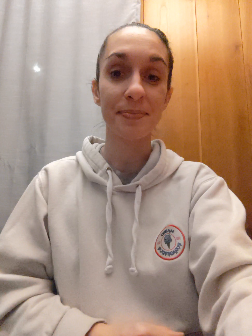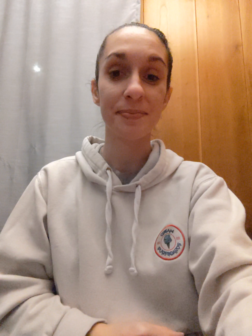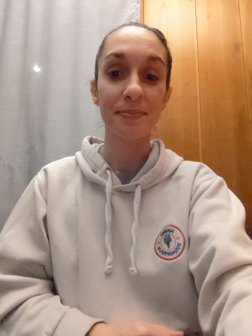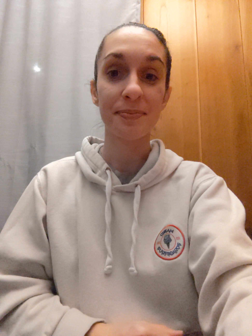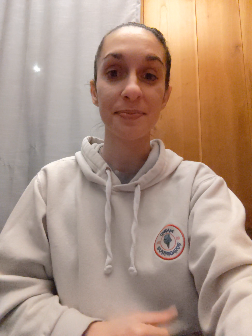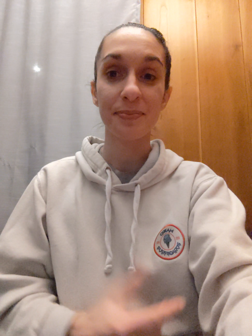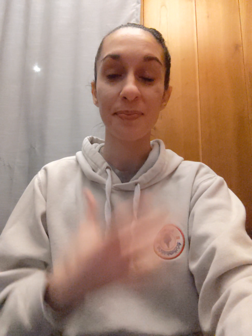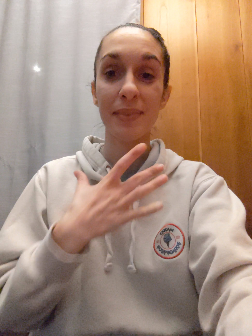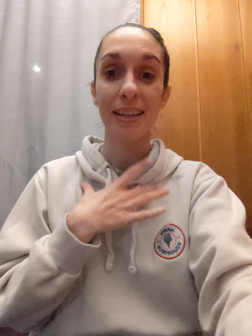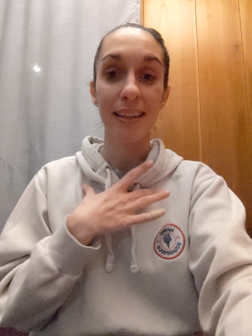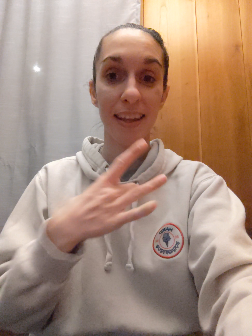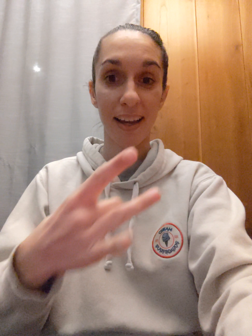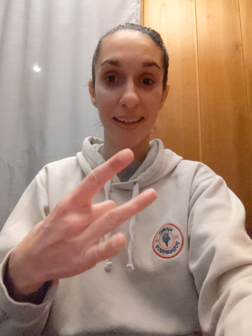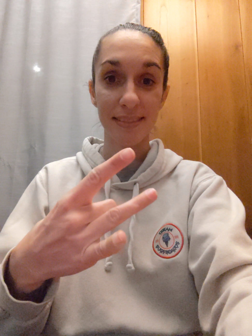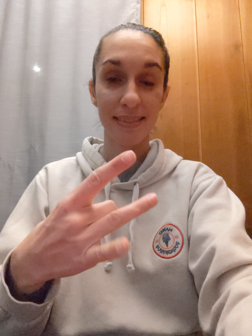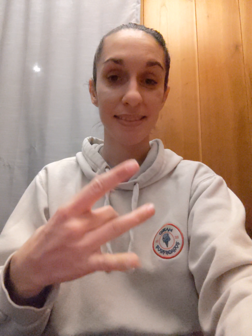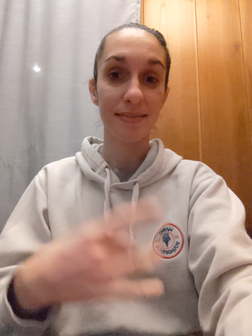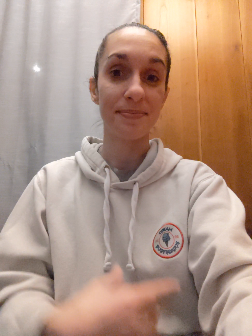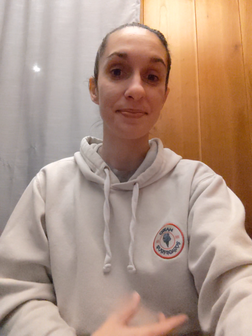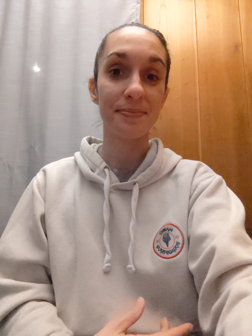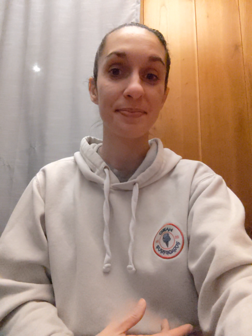like